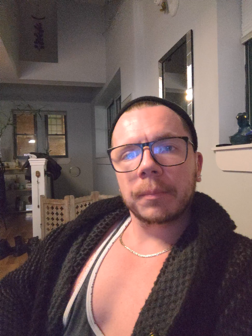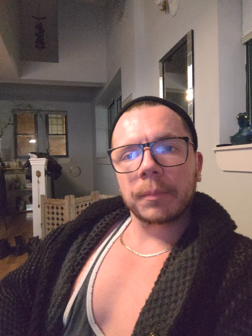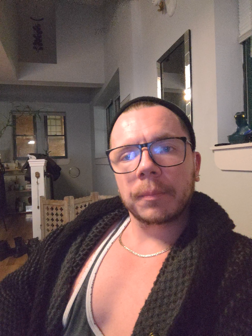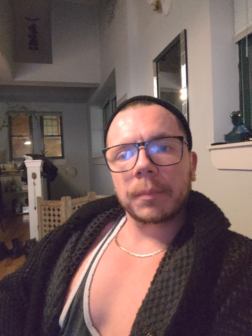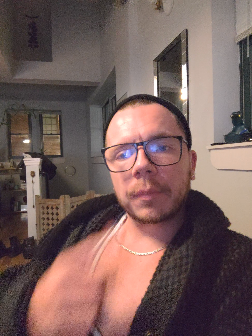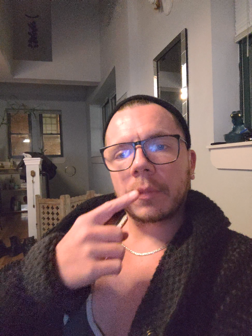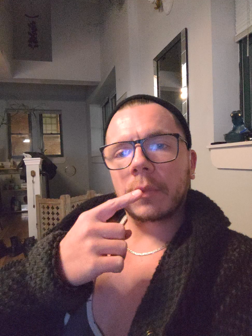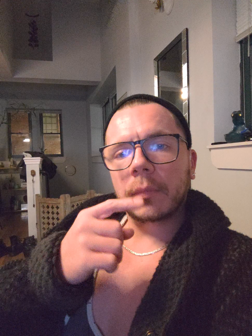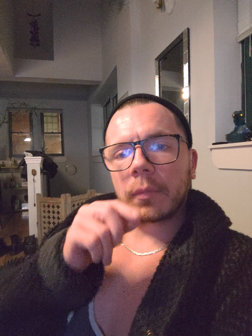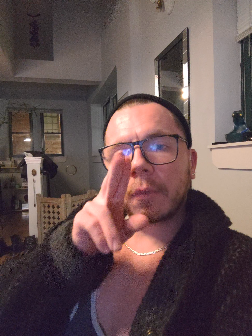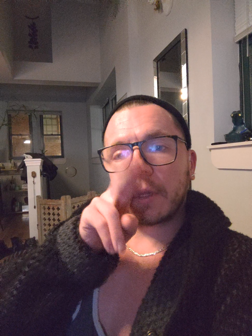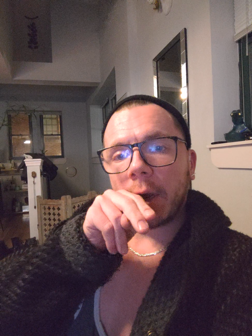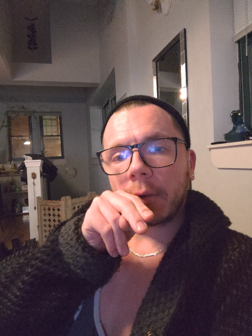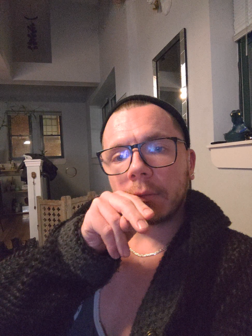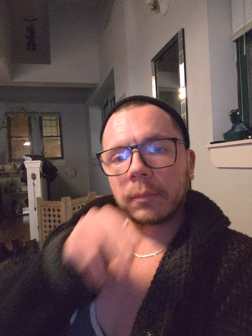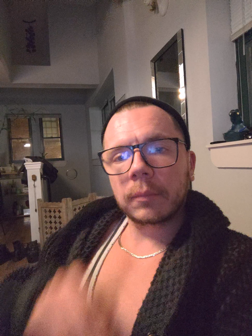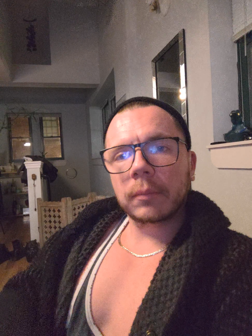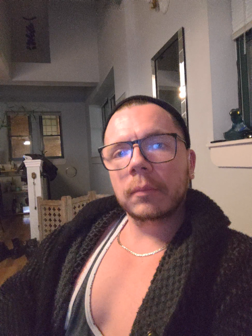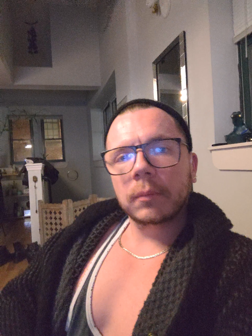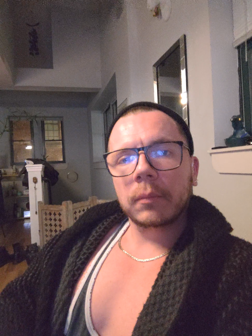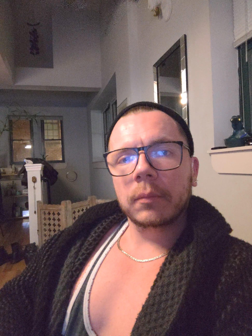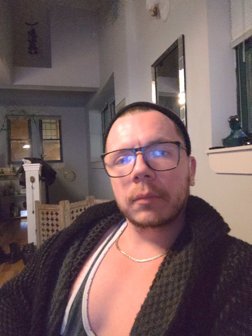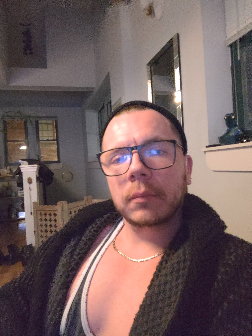tongue